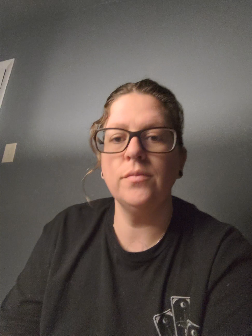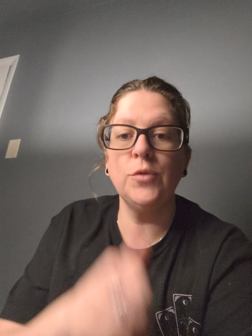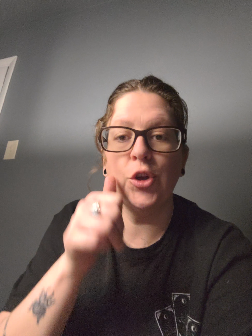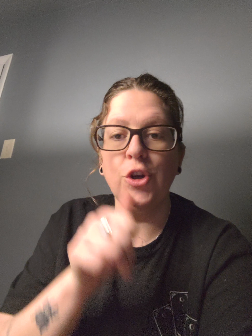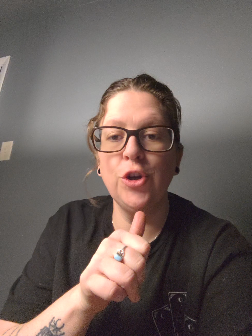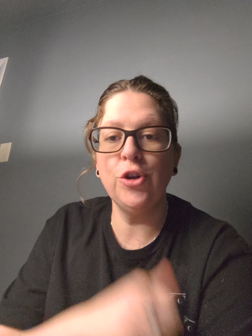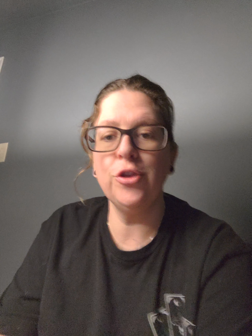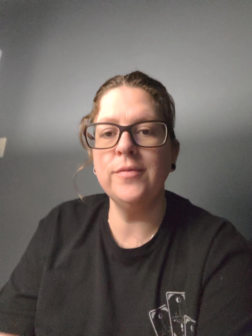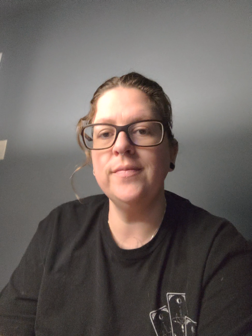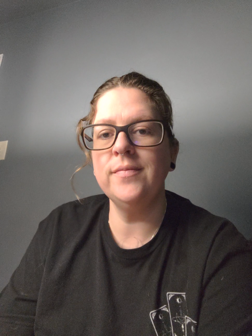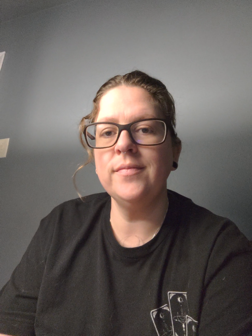girl